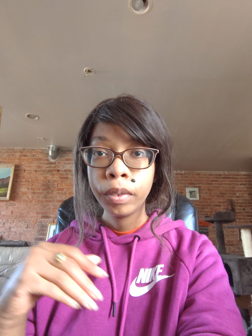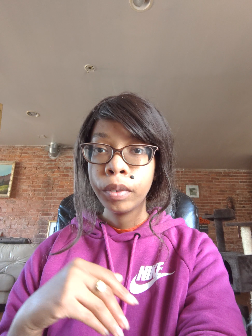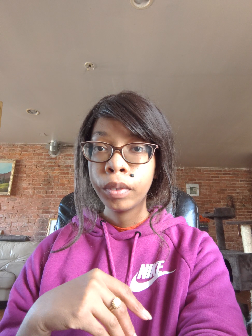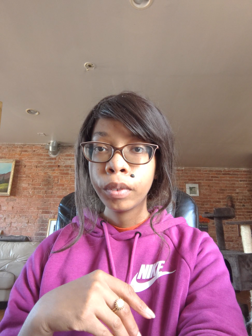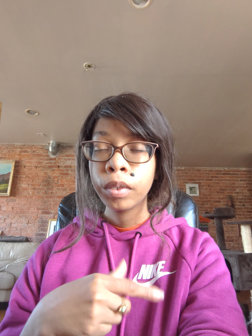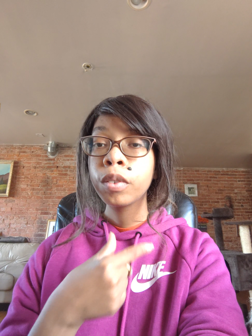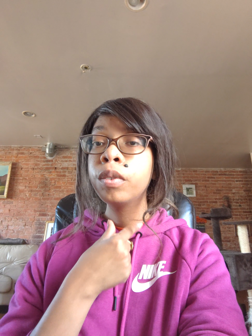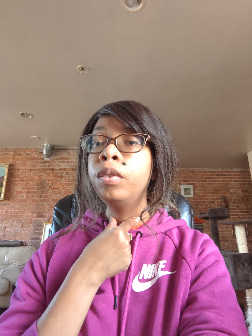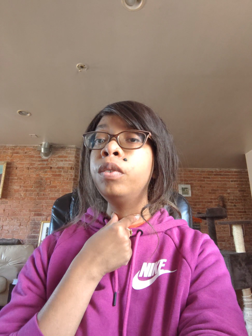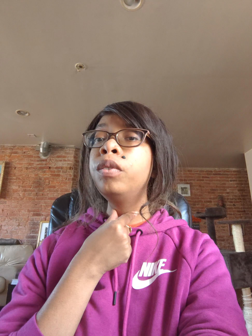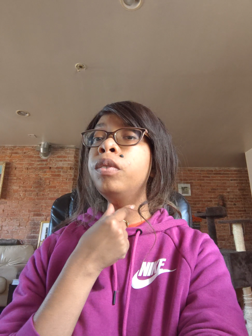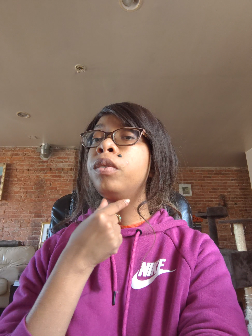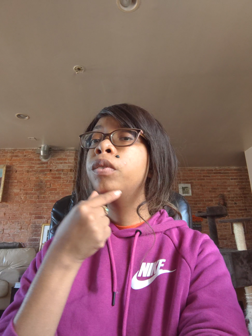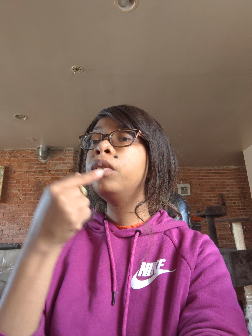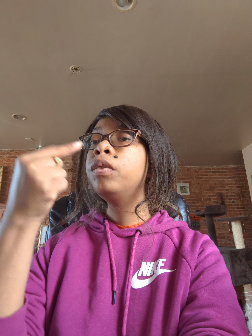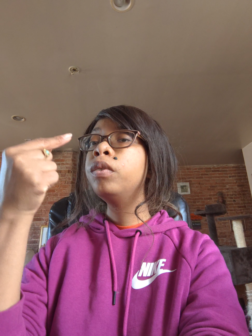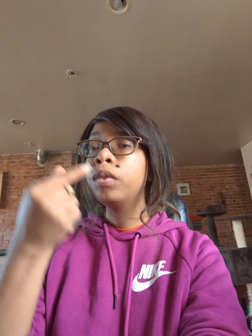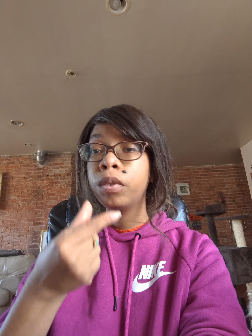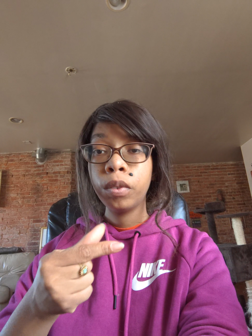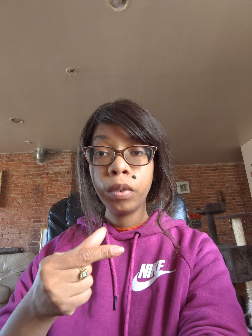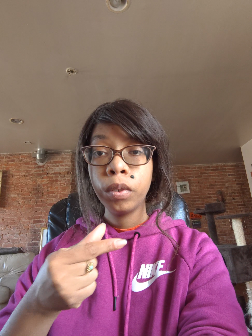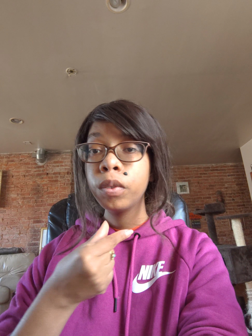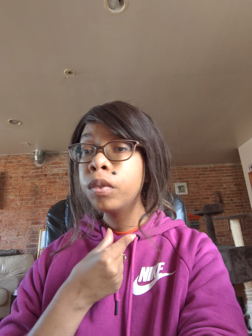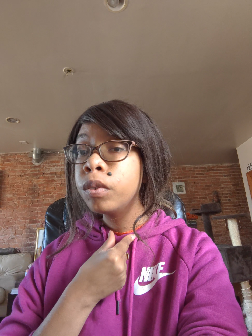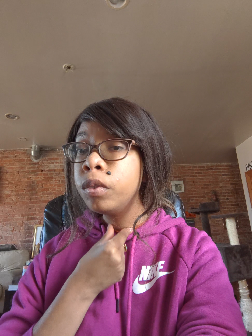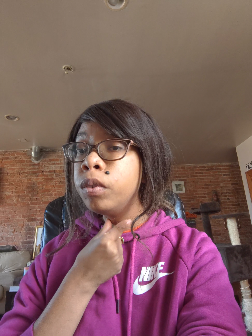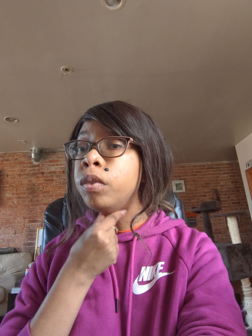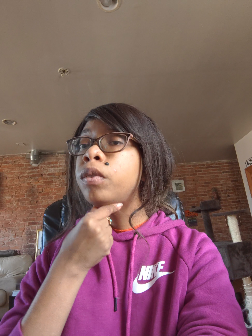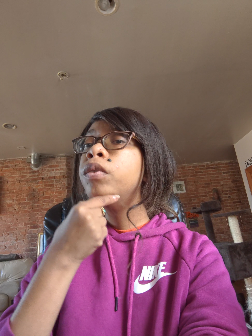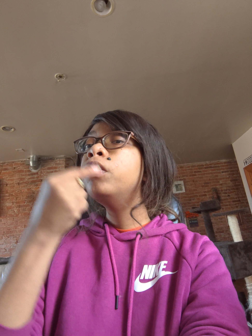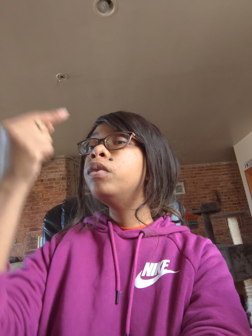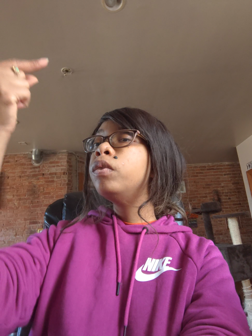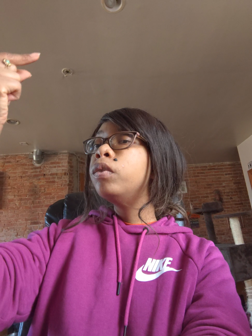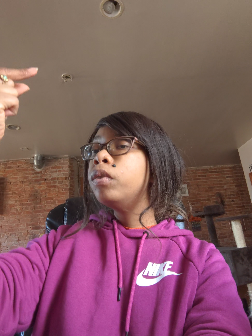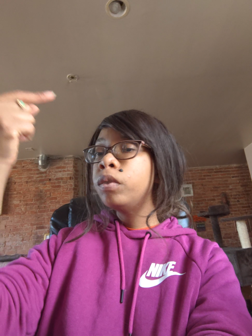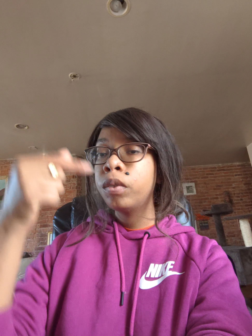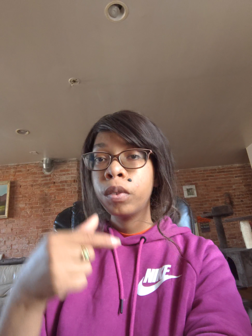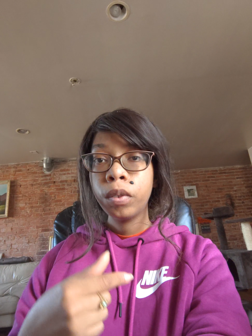giraffe